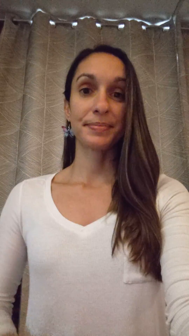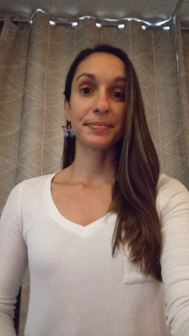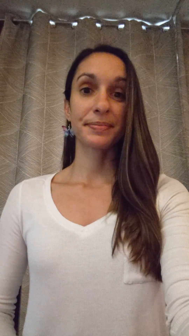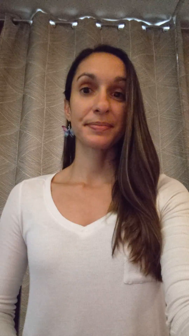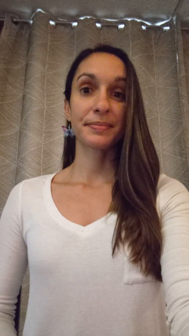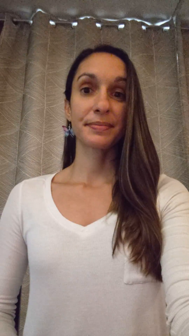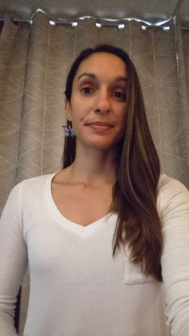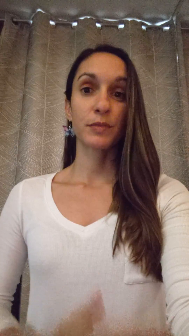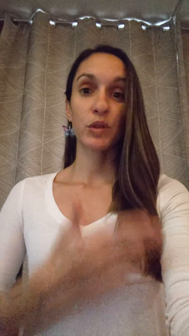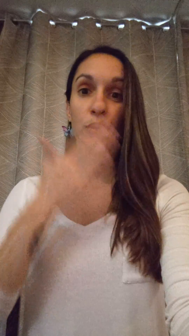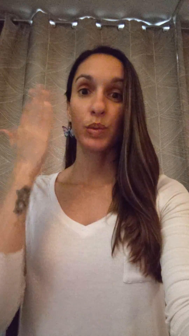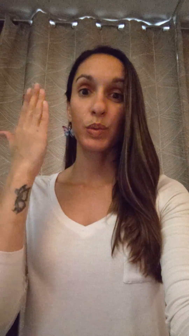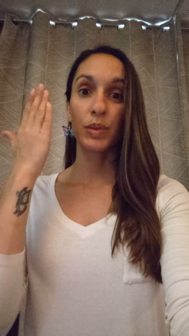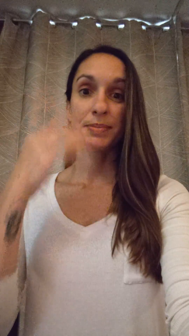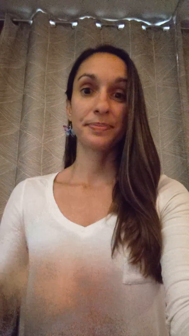all gone